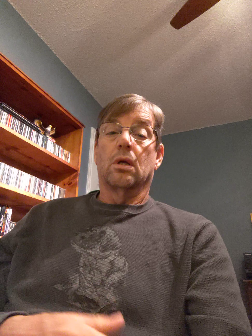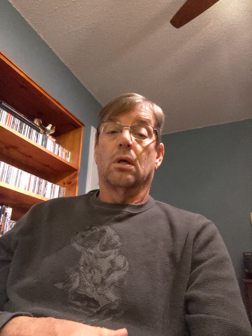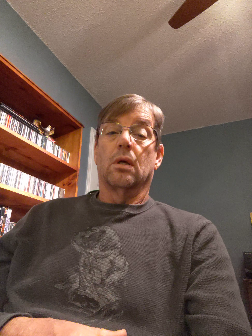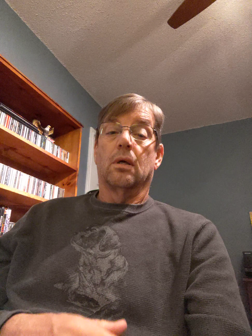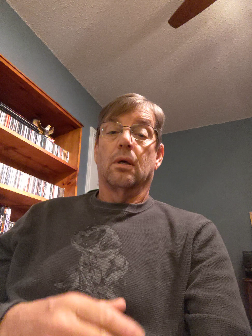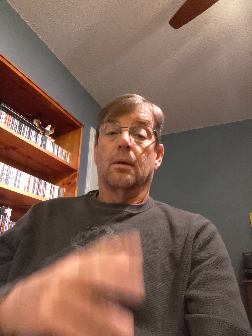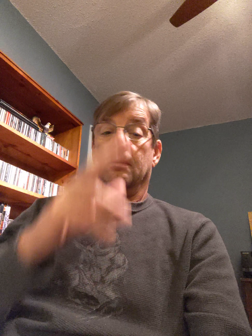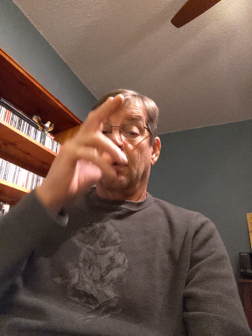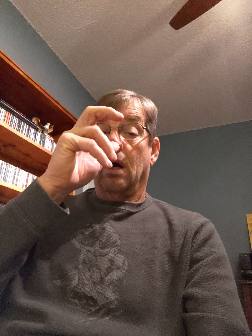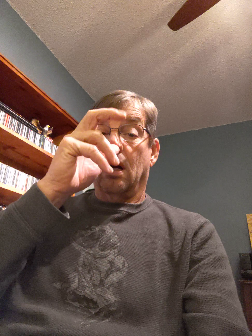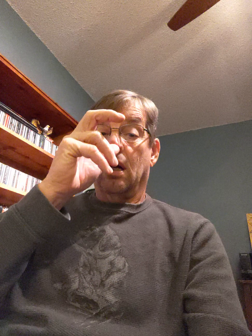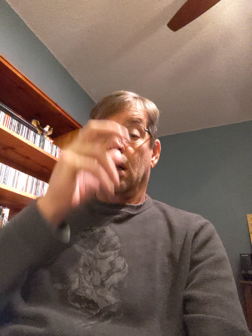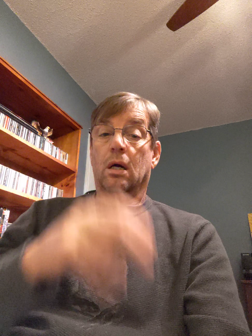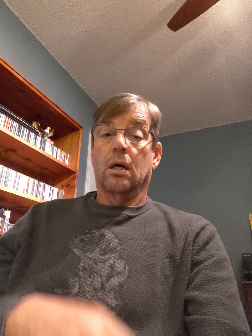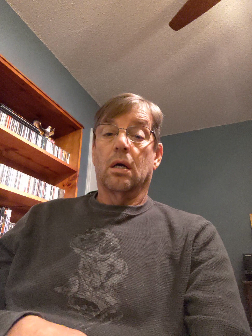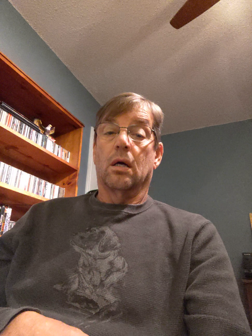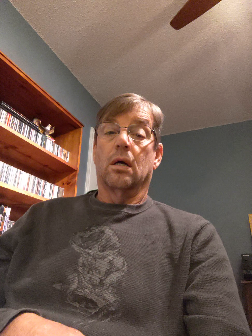bug